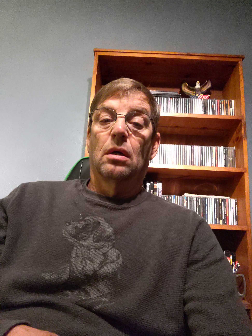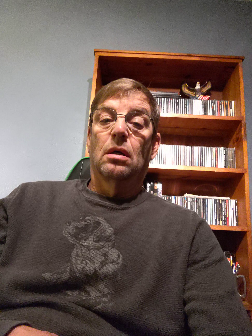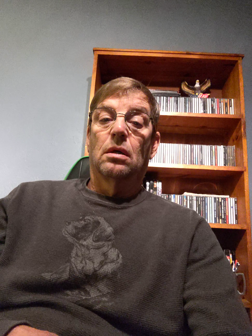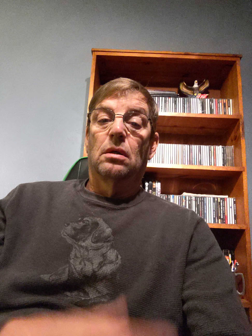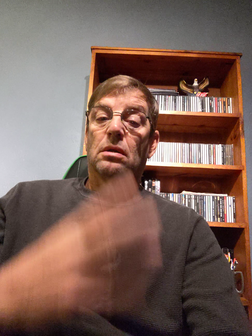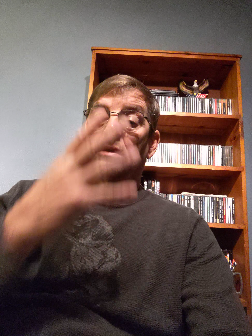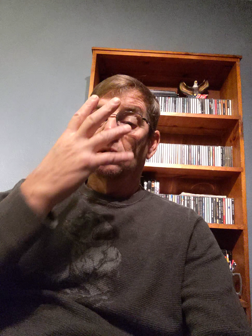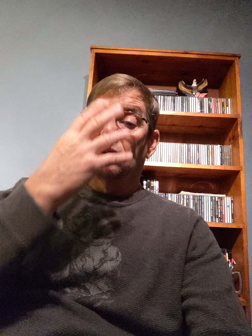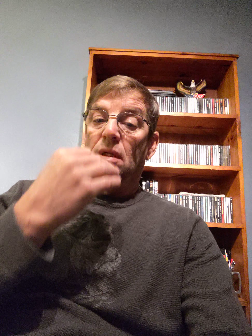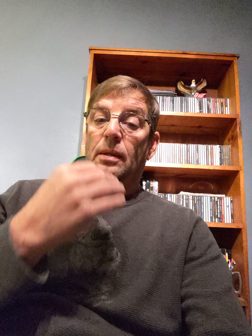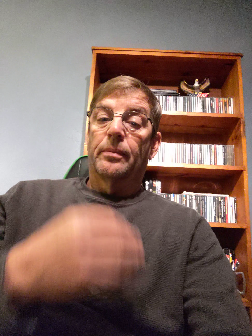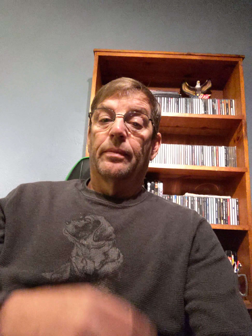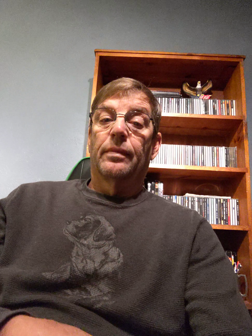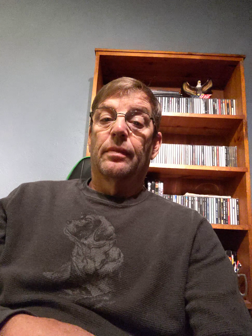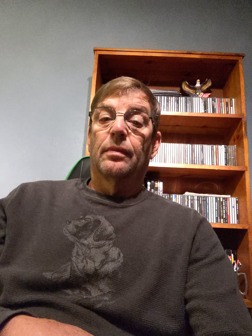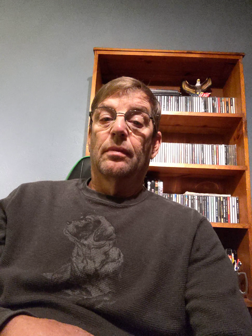sleep